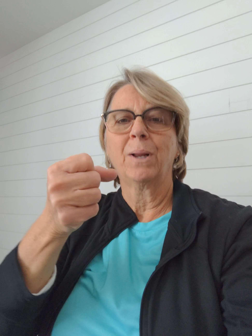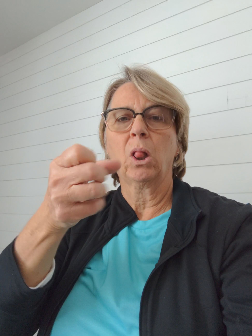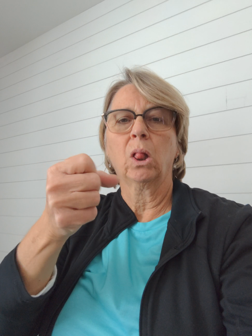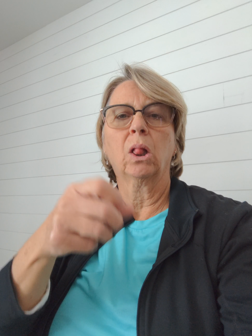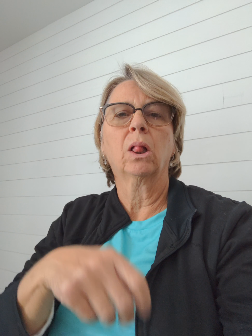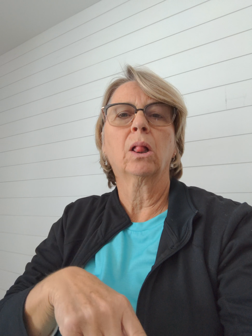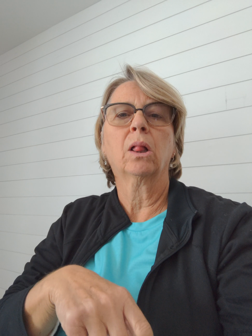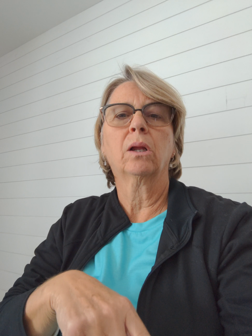milk